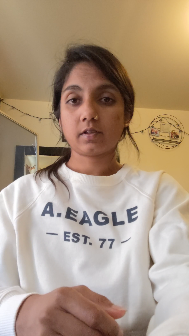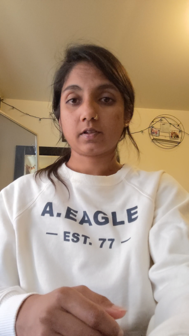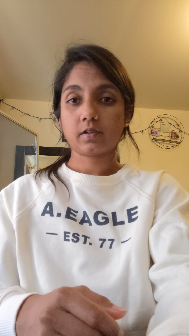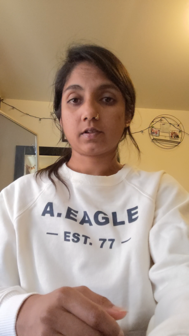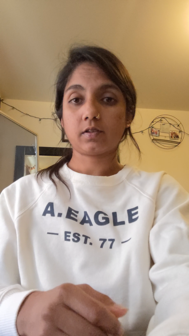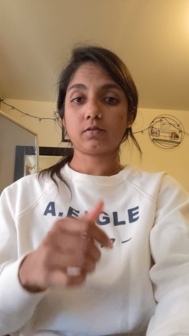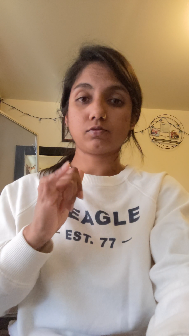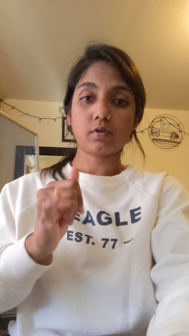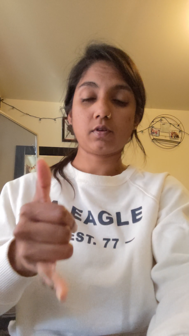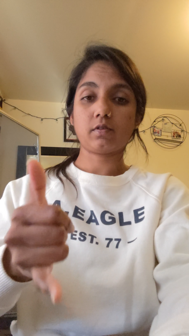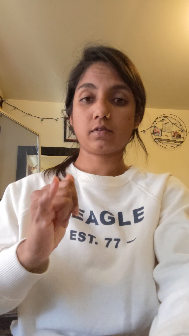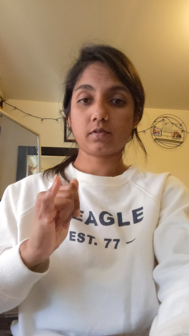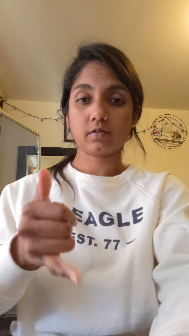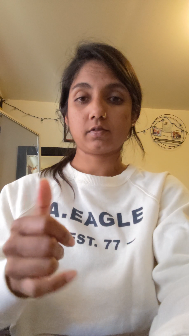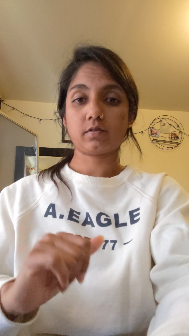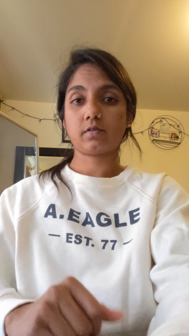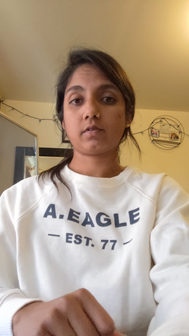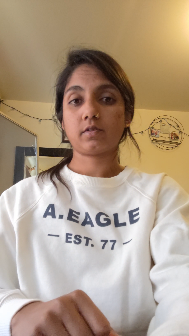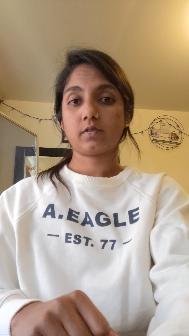rocking chair